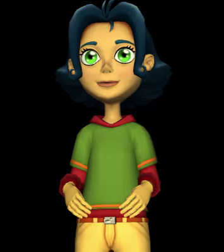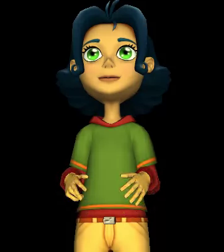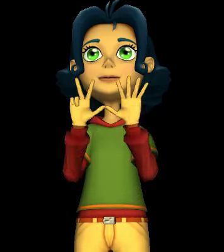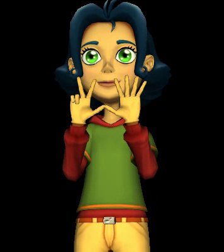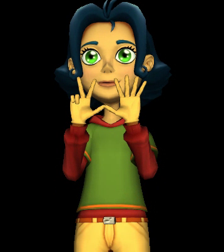8